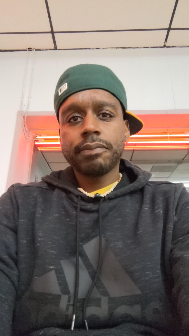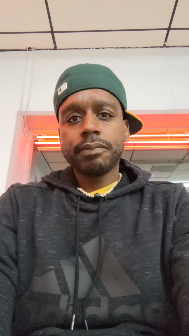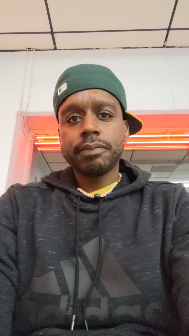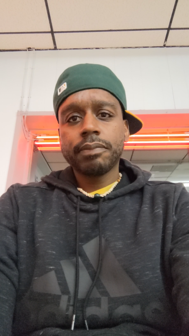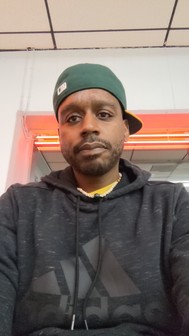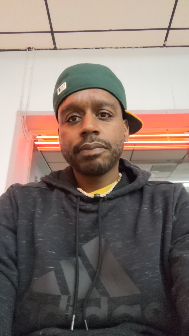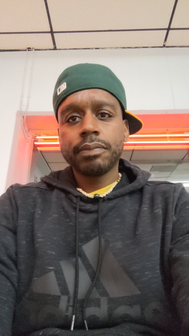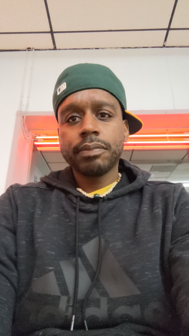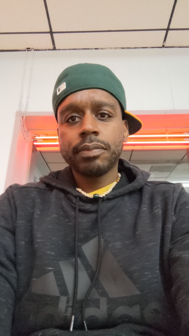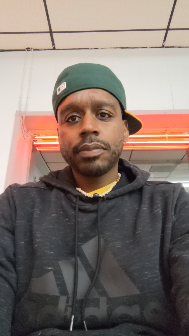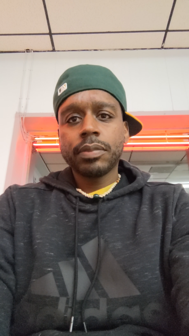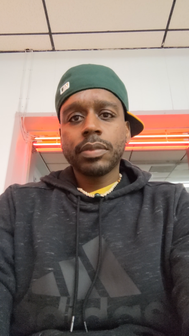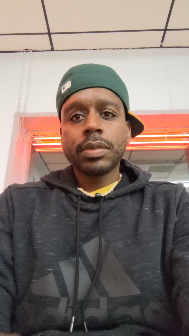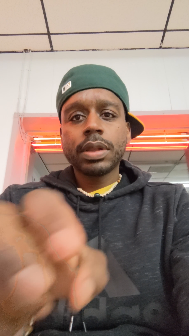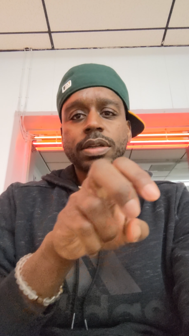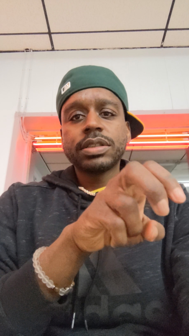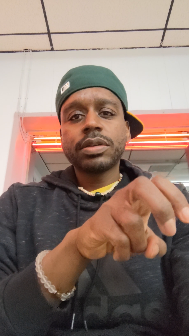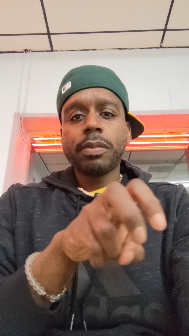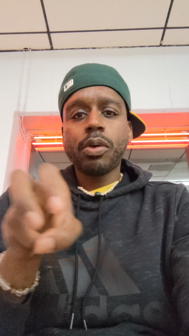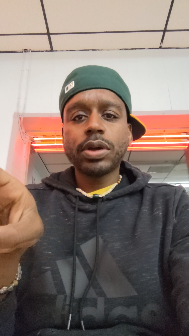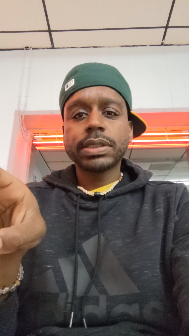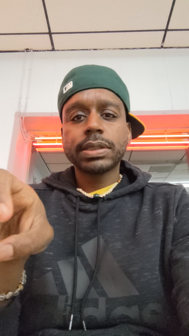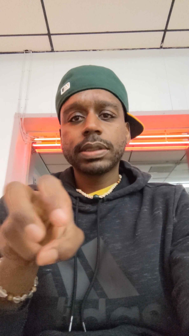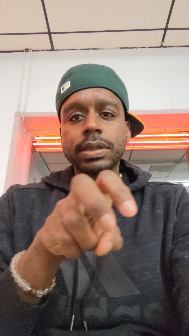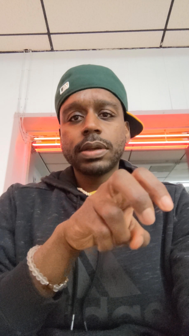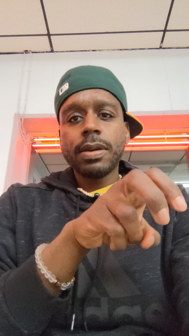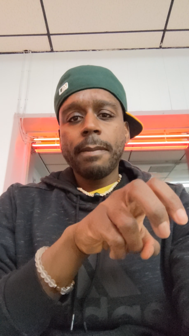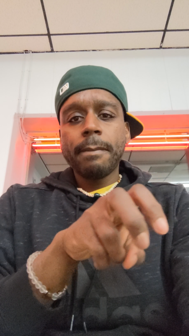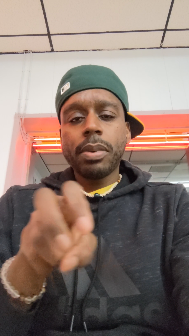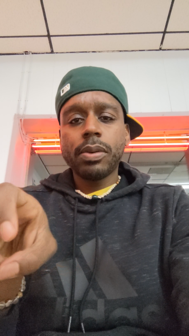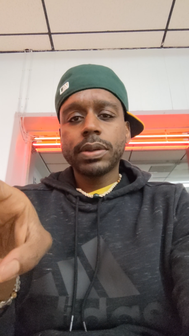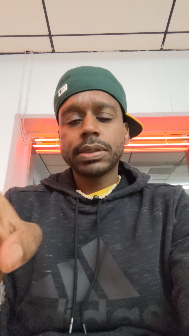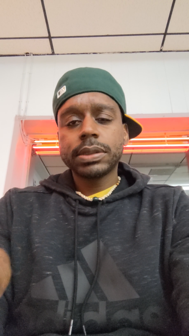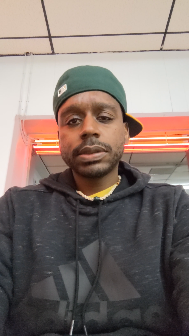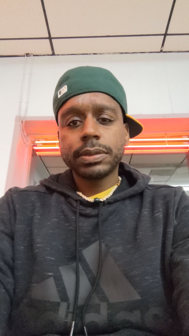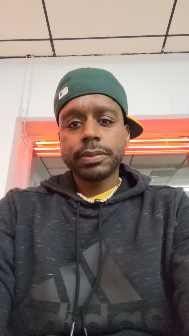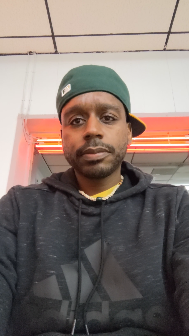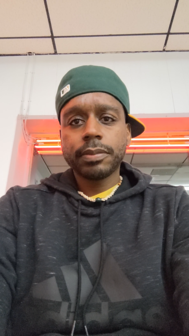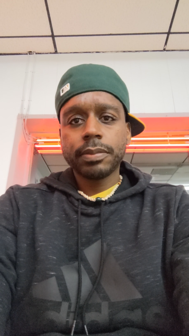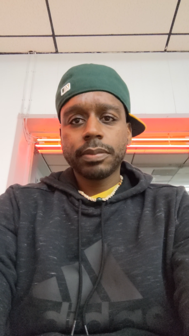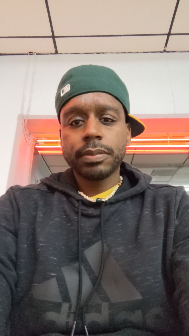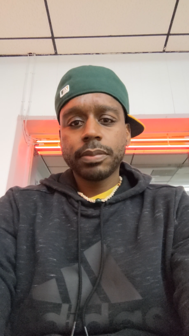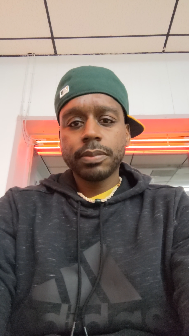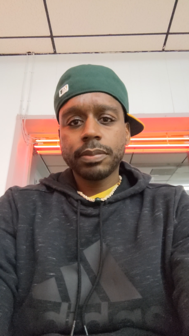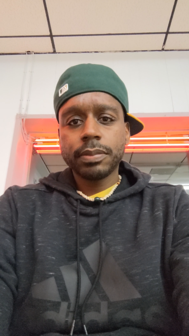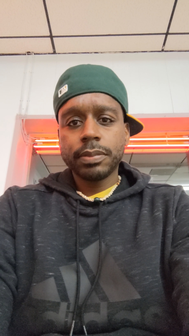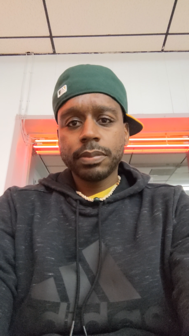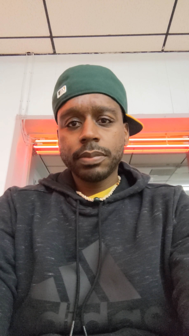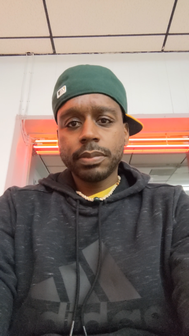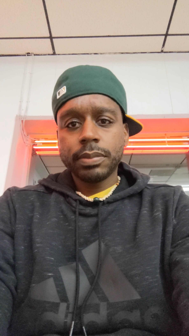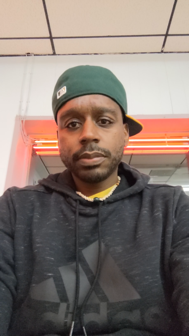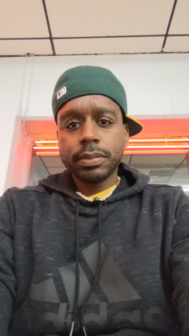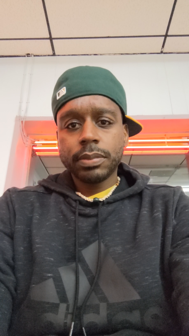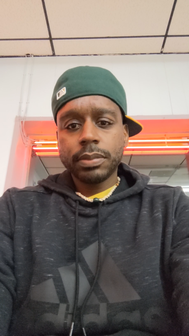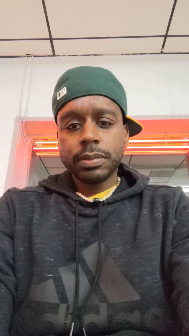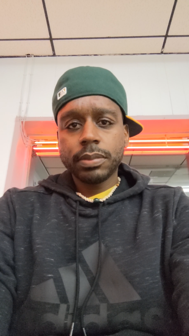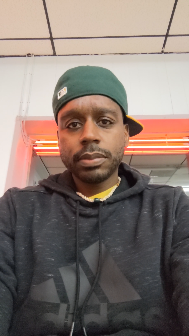porch